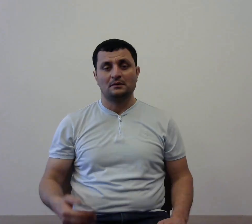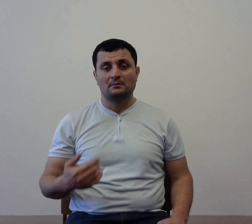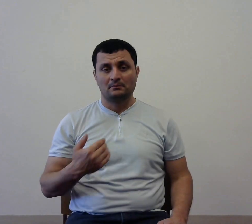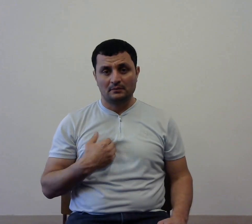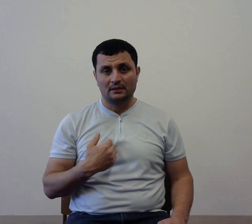mən